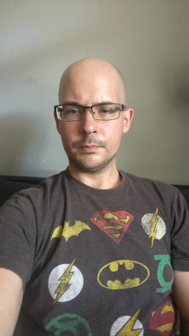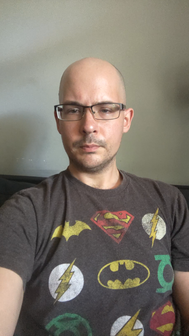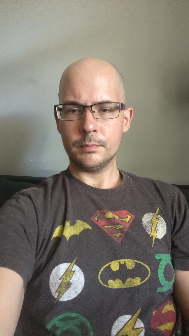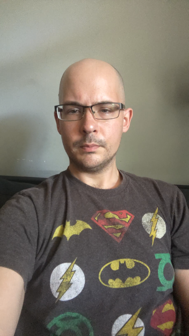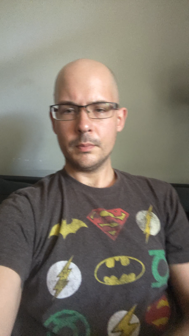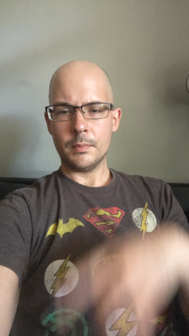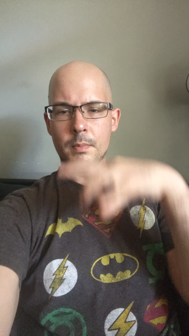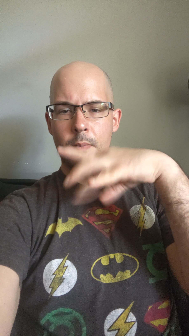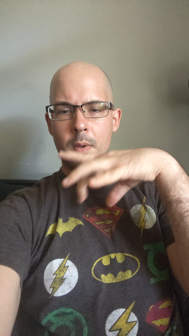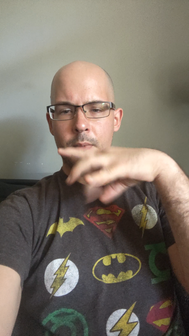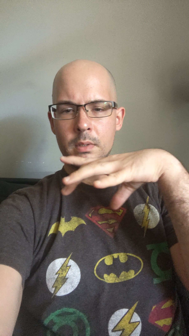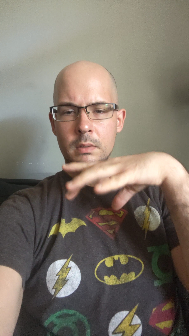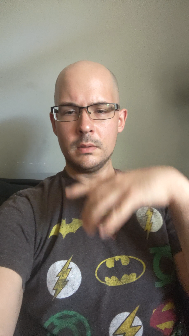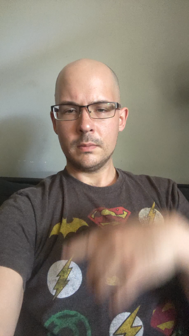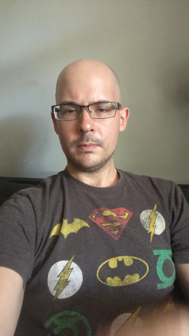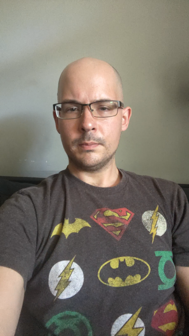pumpkin